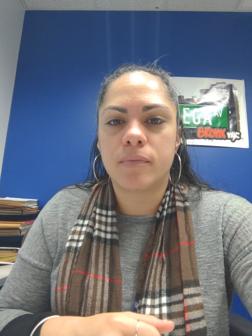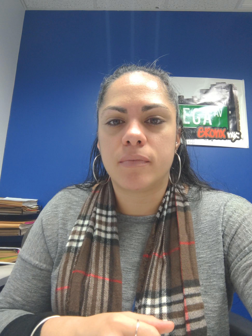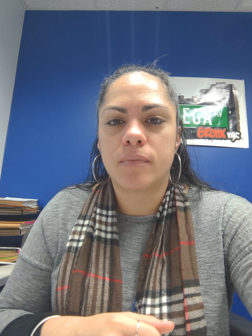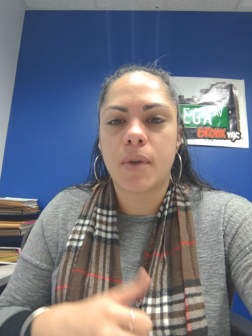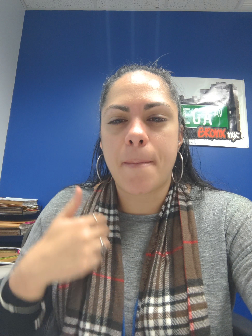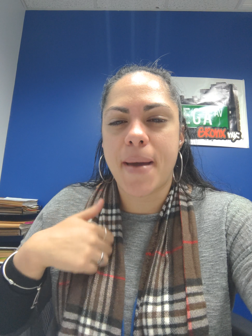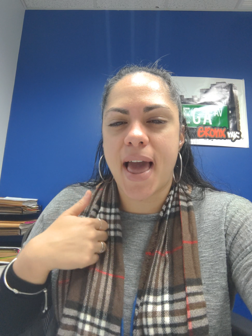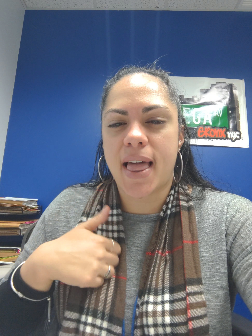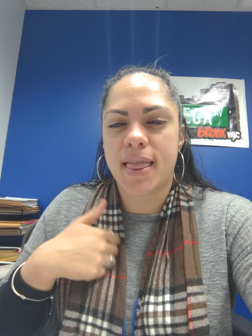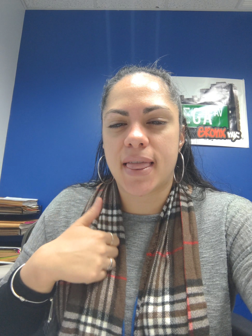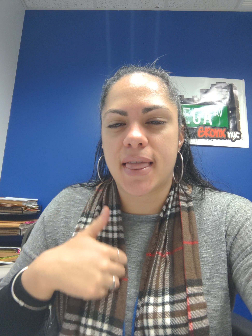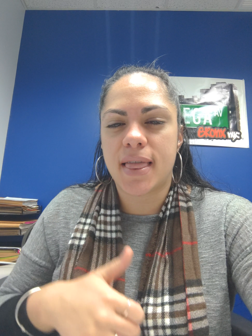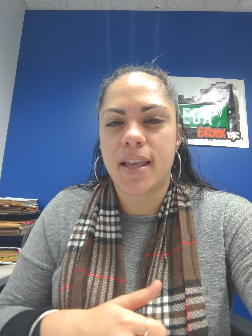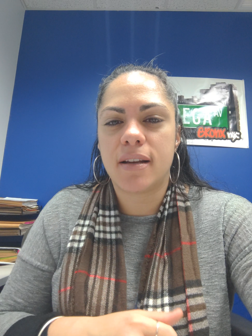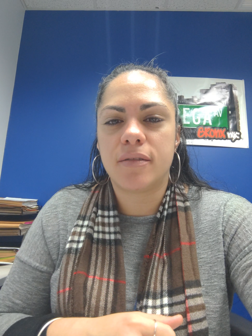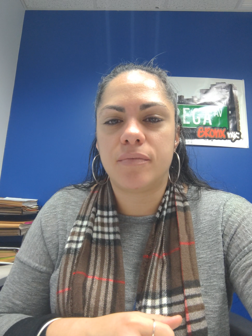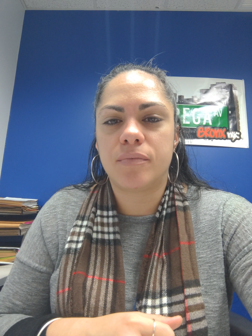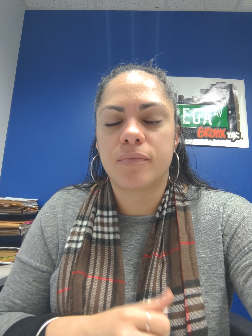bath